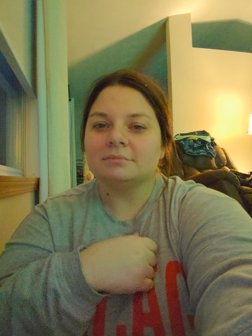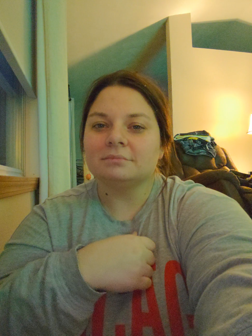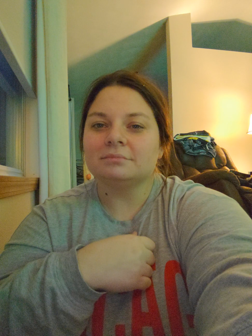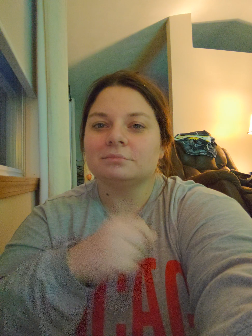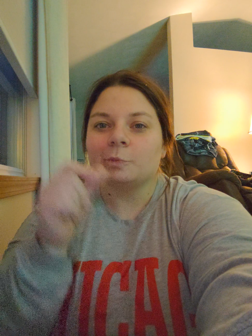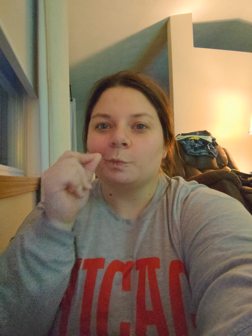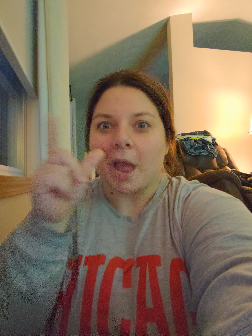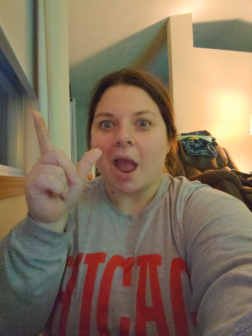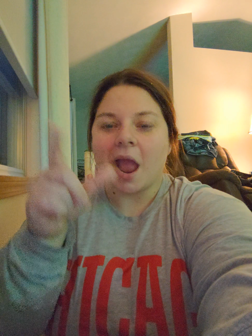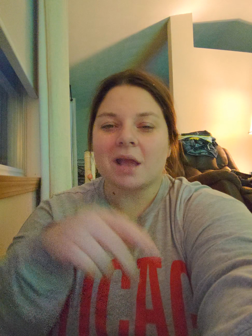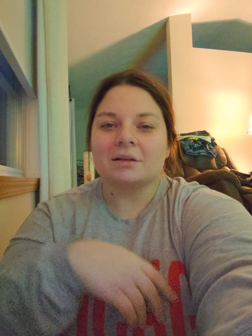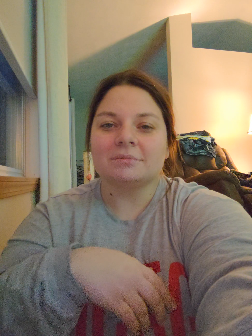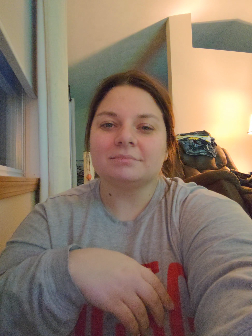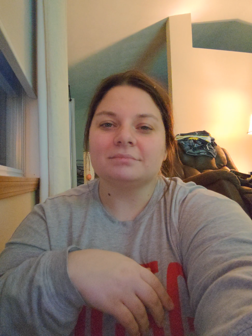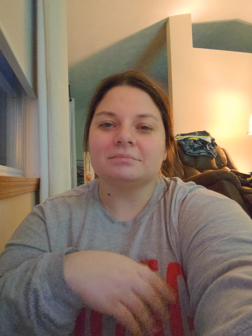awake